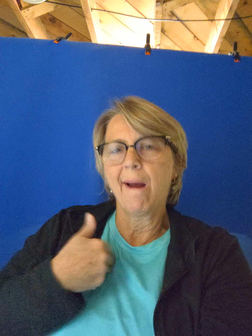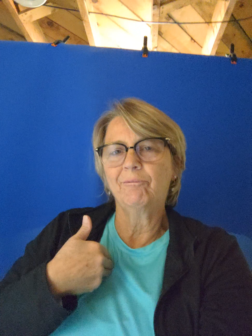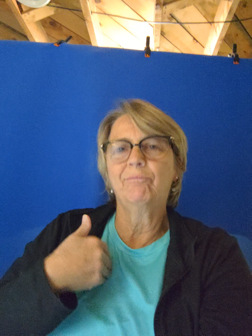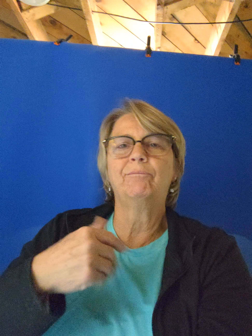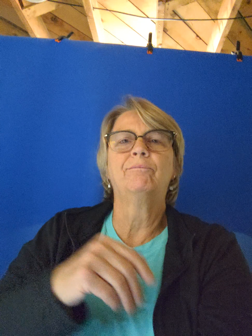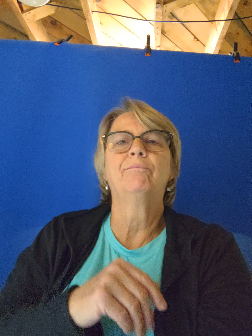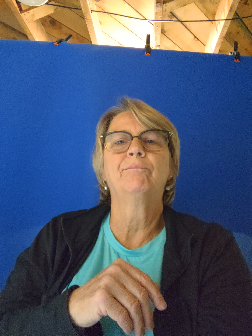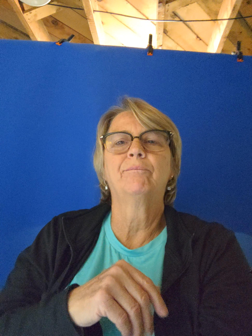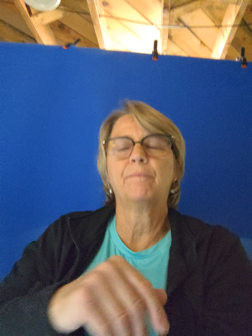have